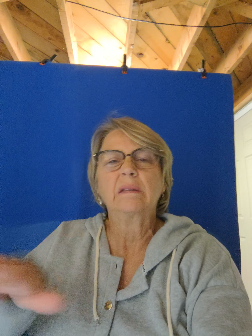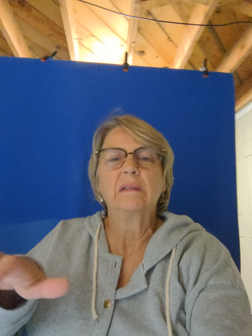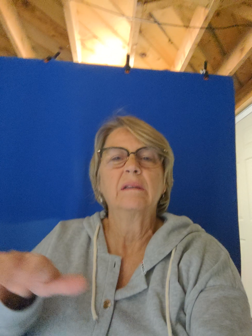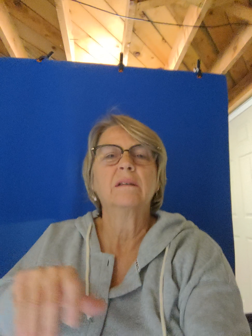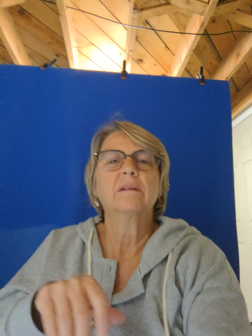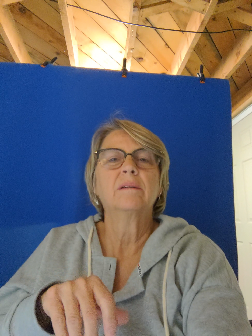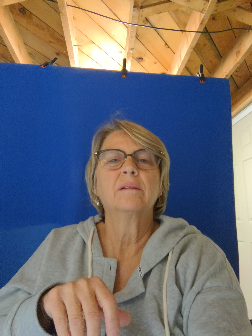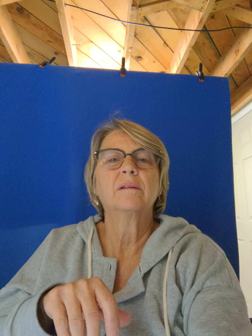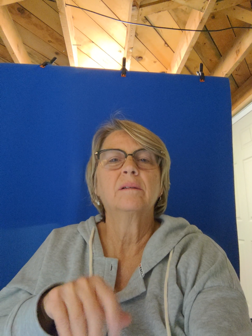hot